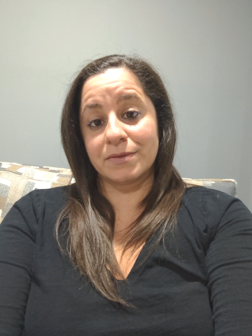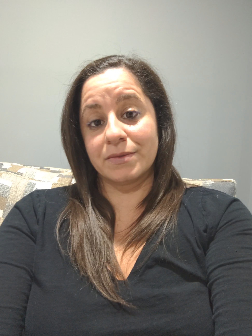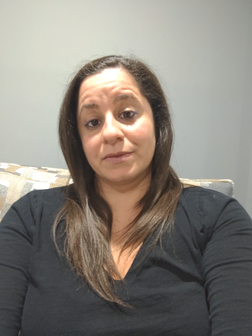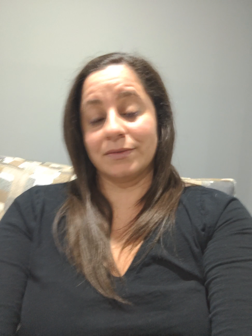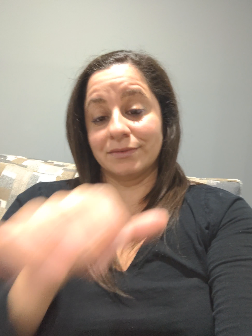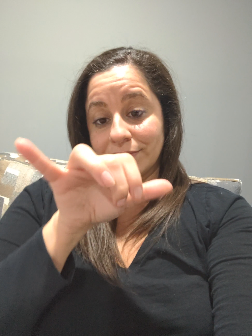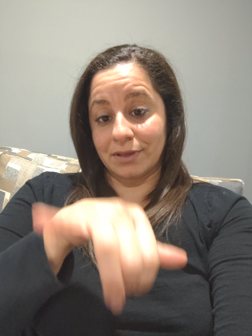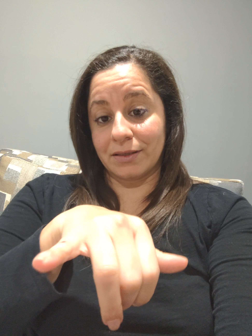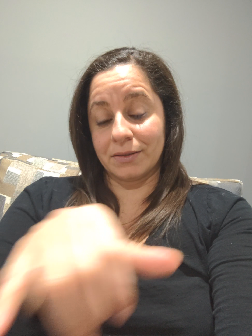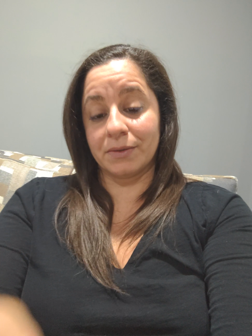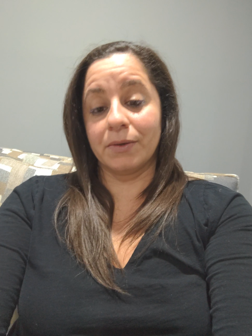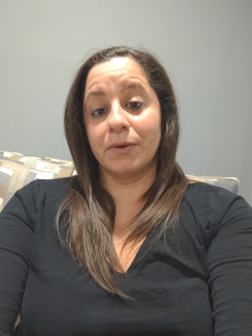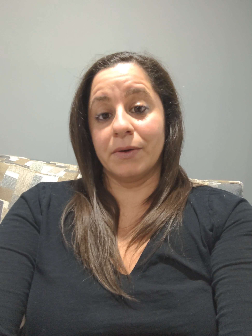stay